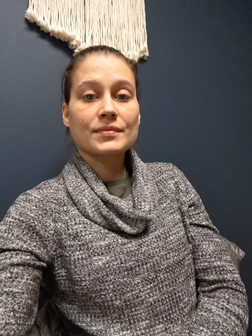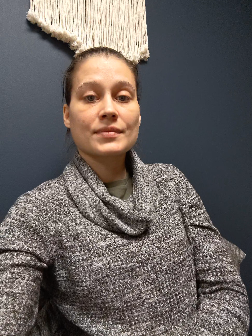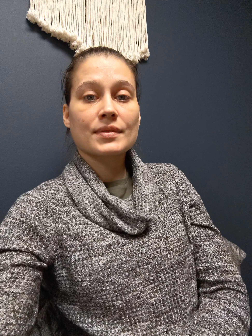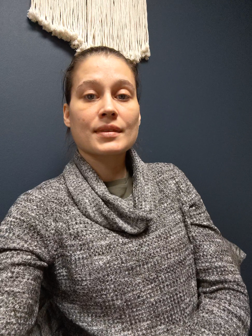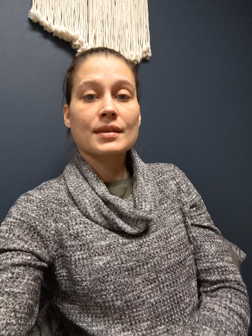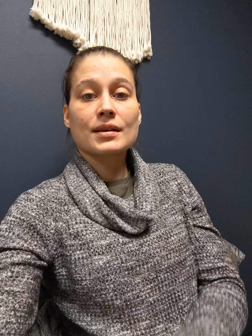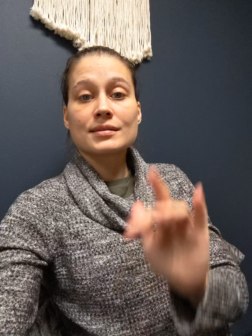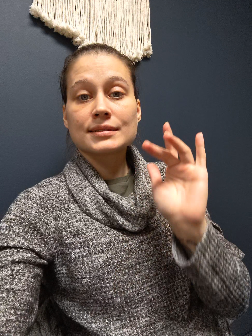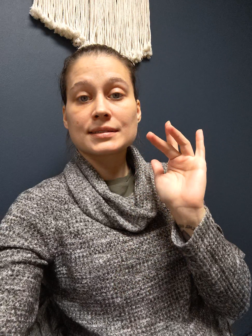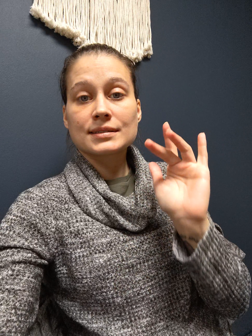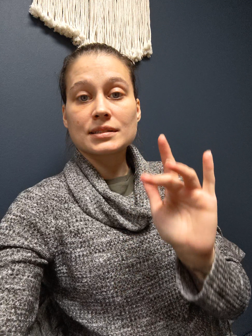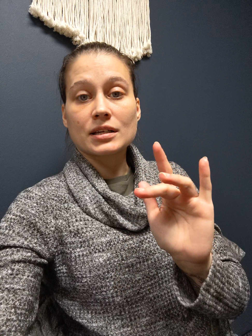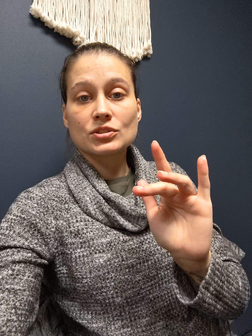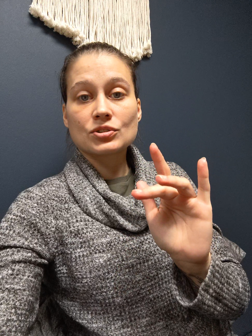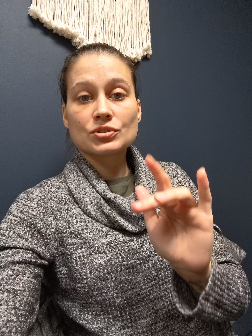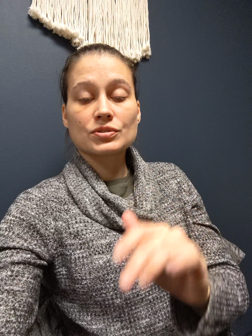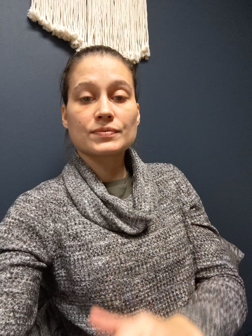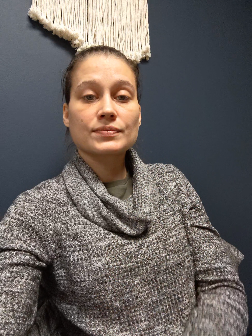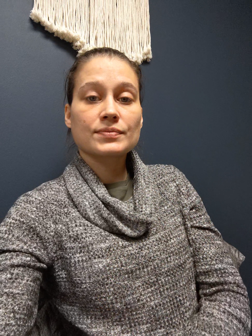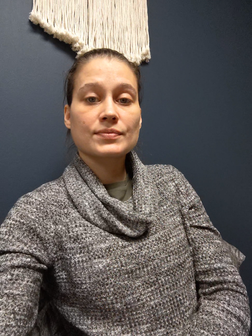touch